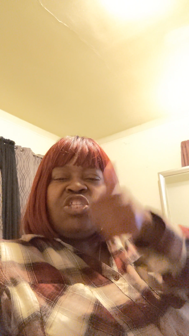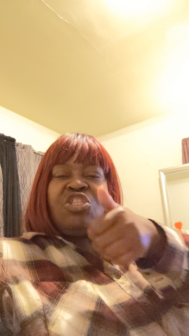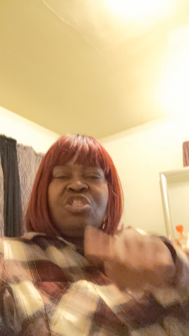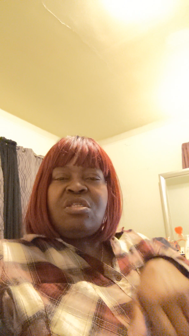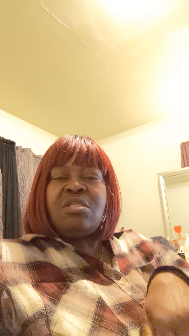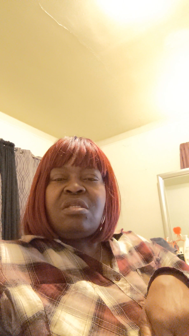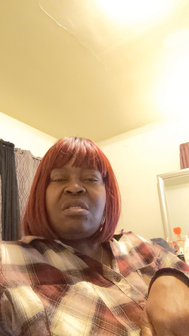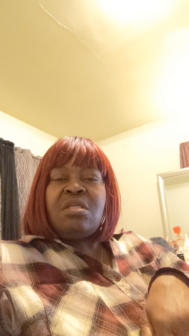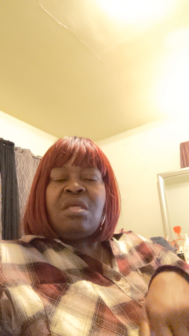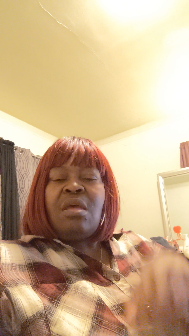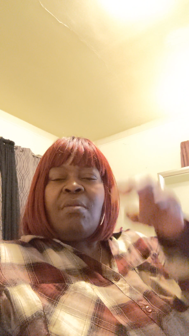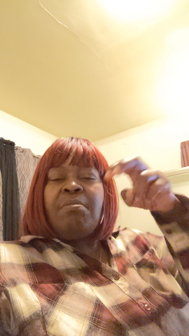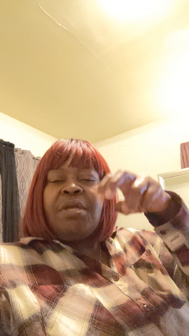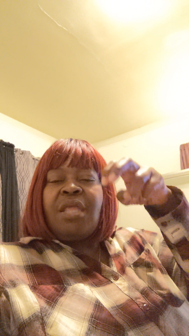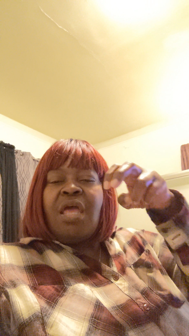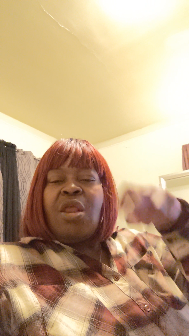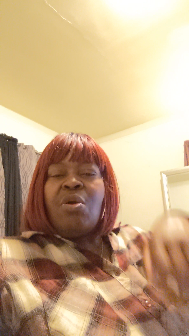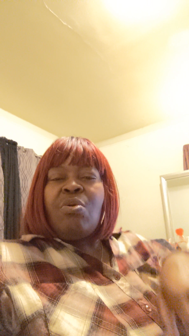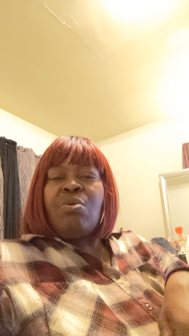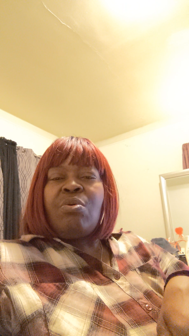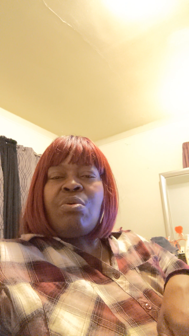potato